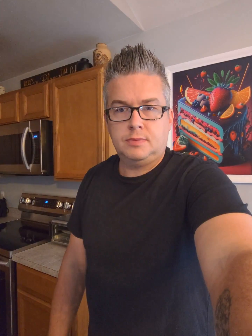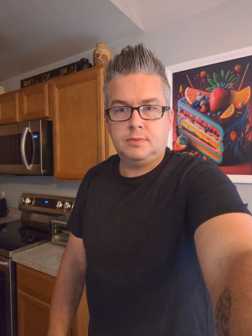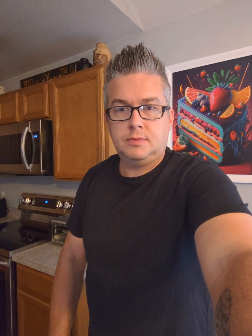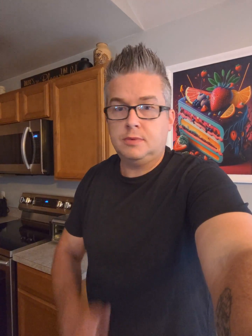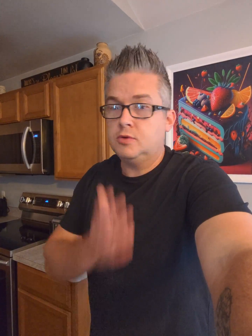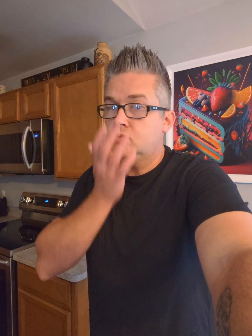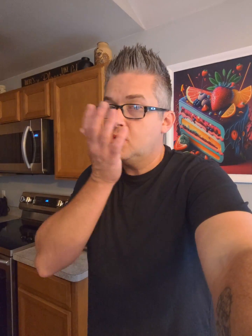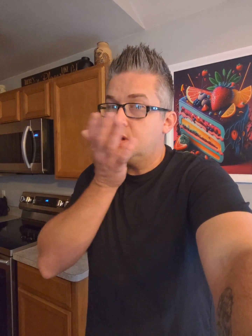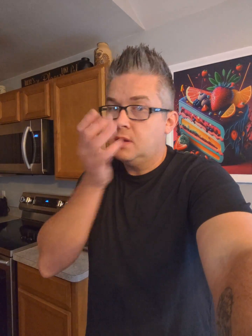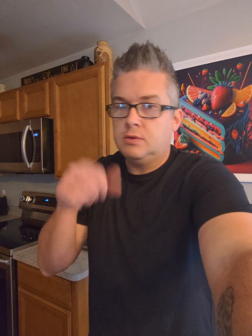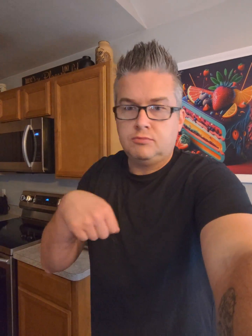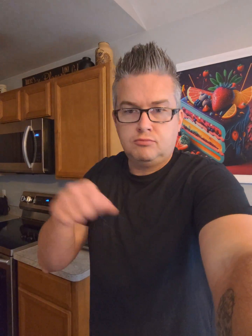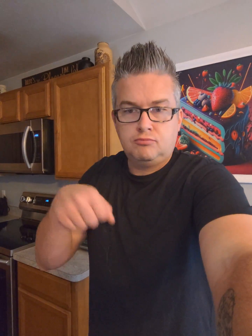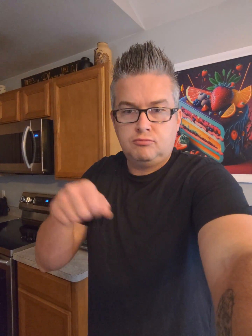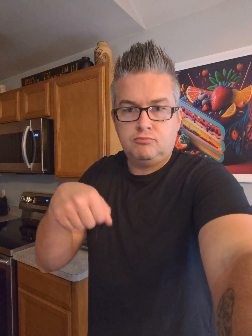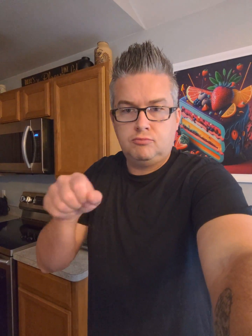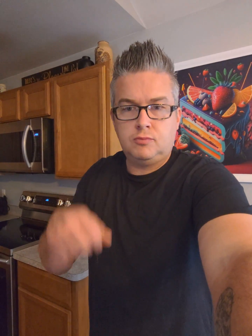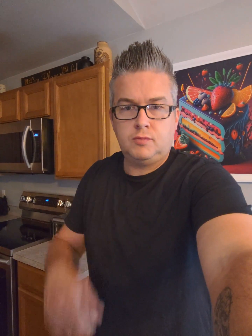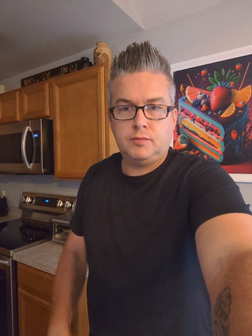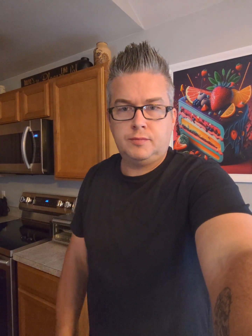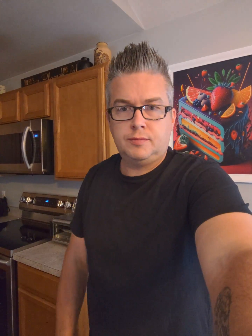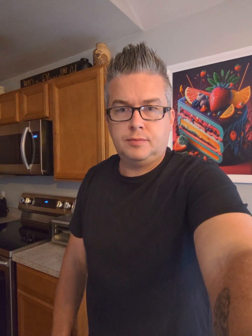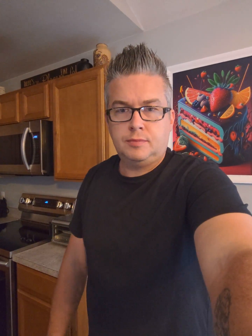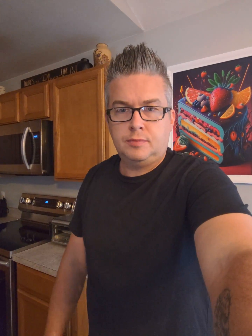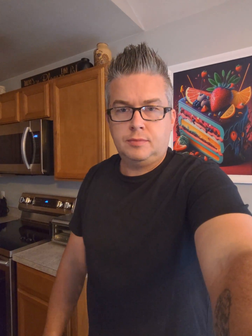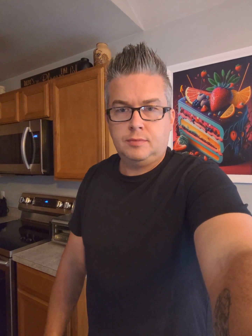lawn mower